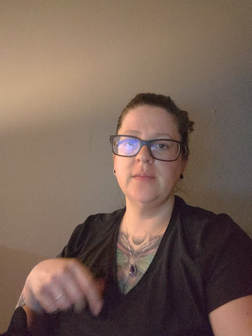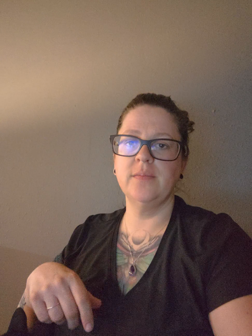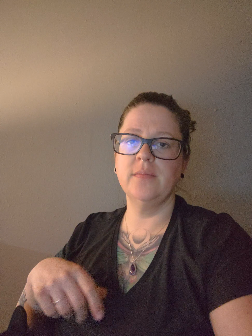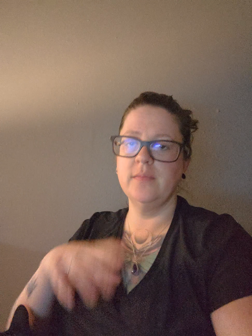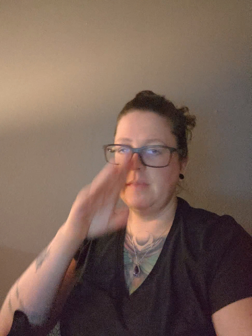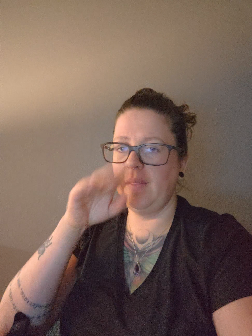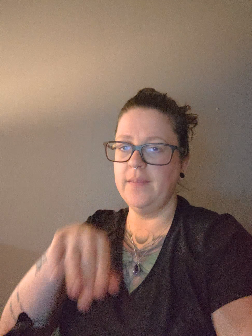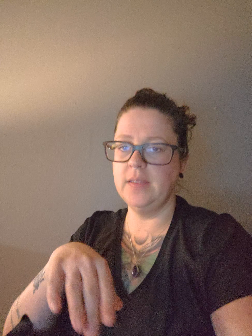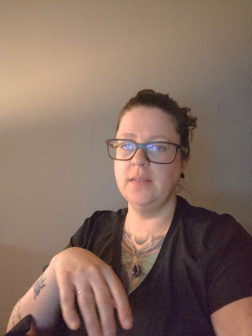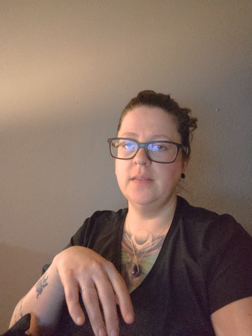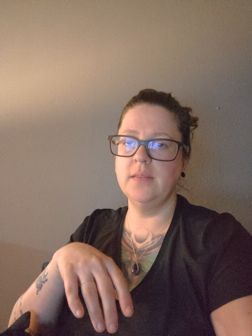elephant